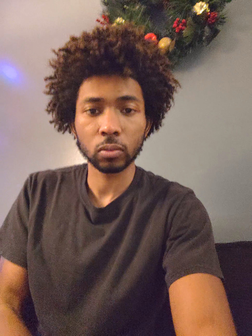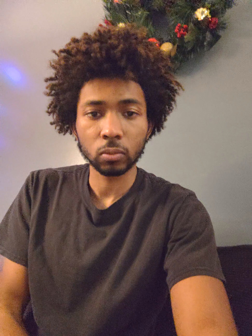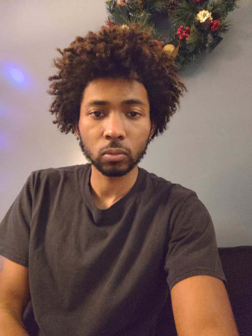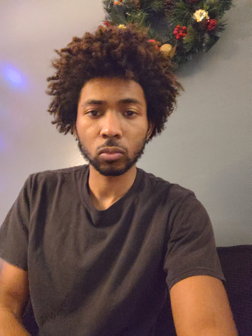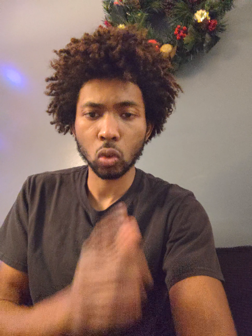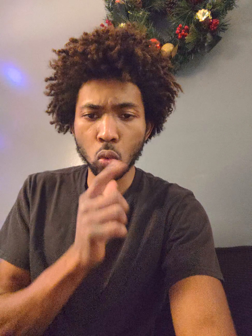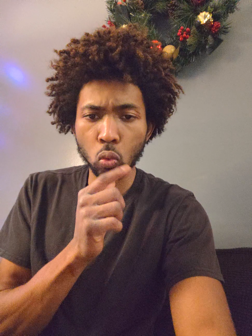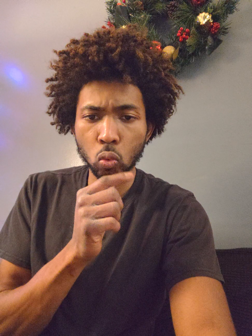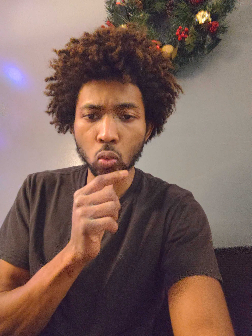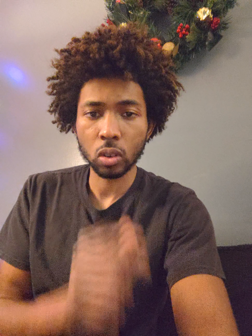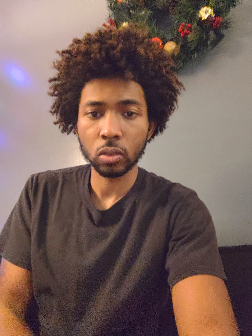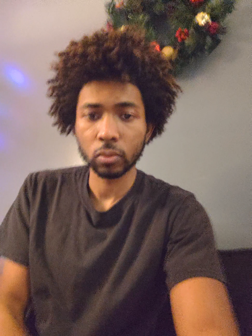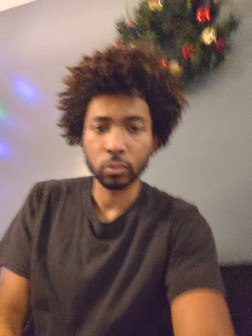who